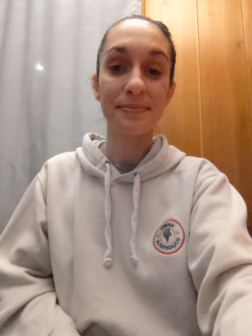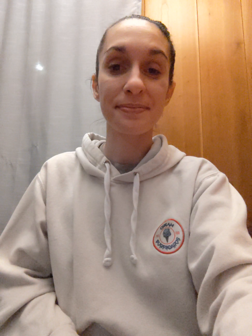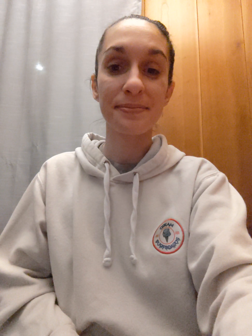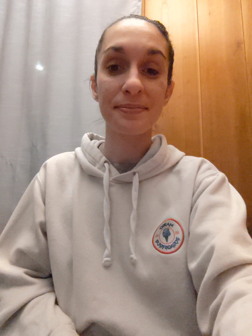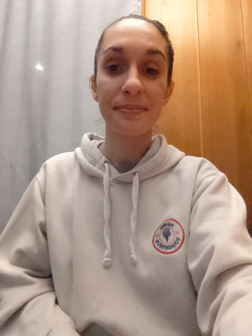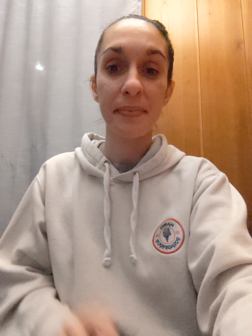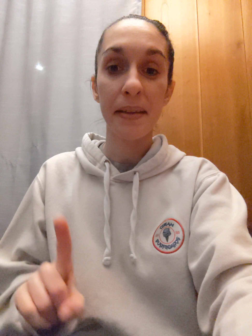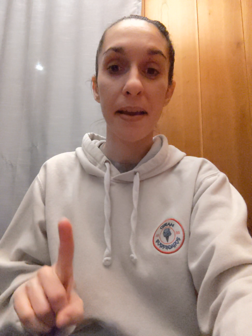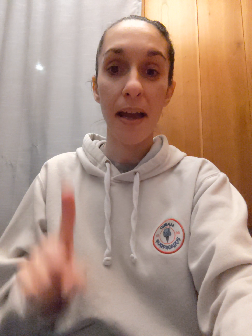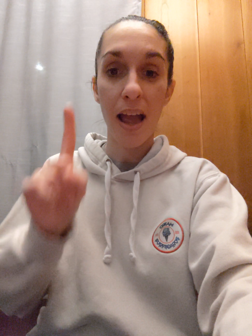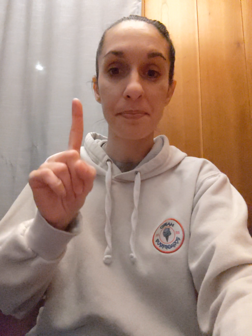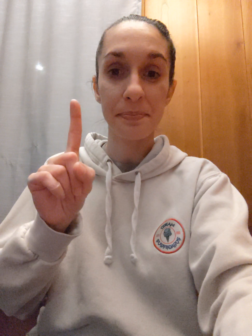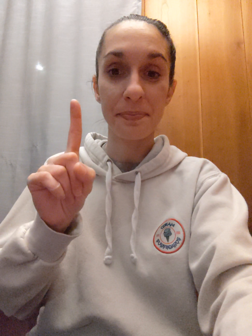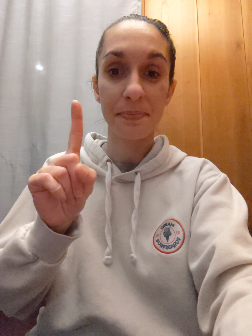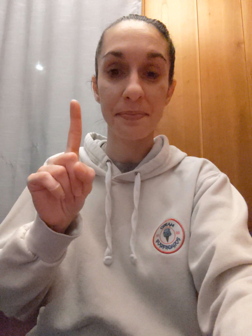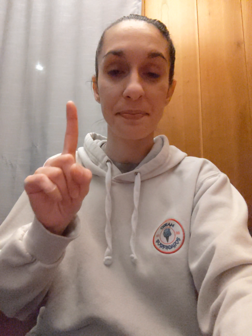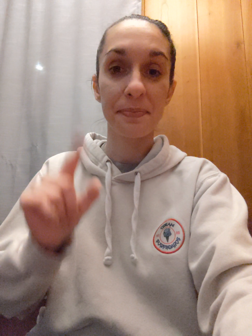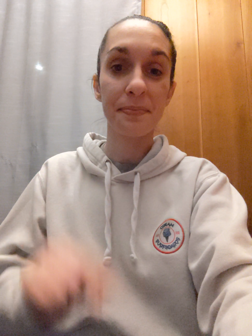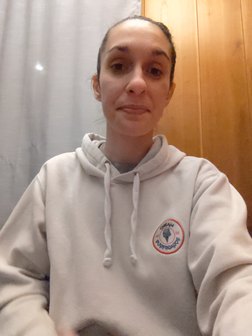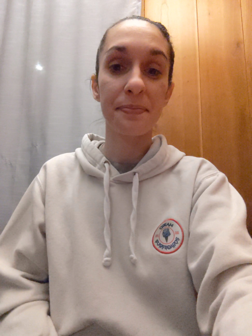up